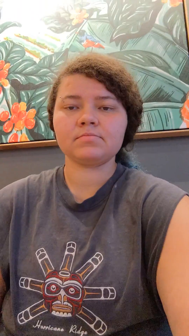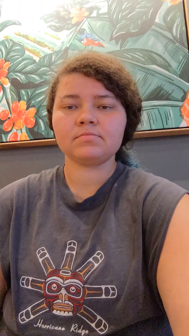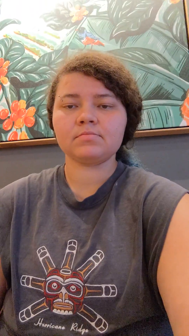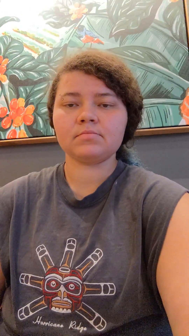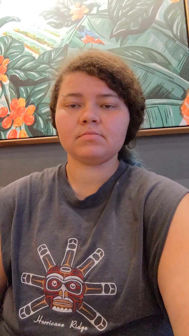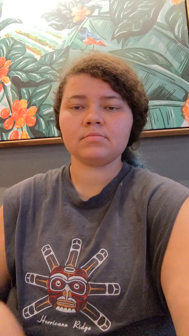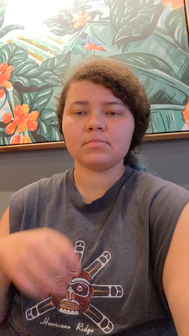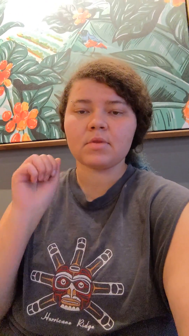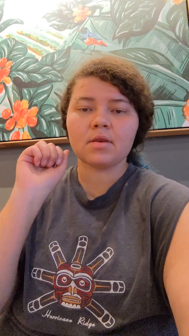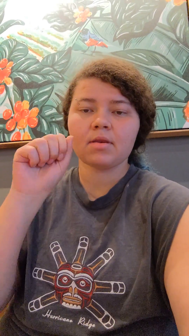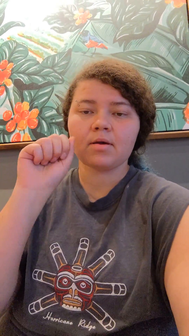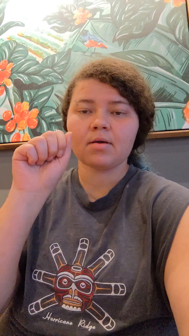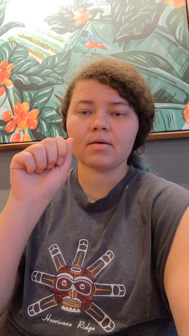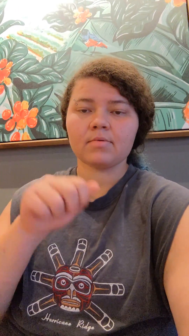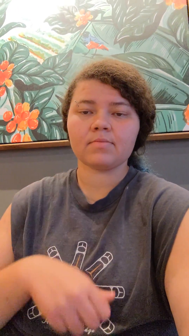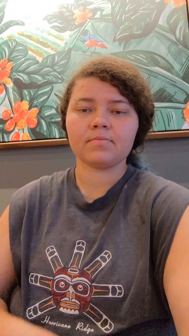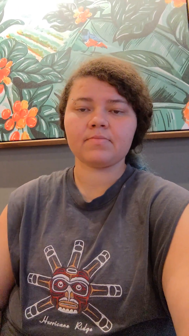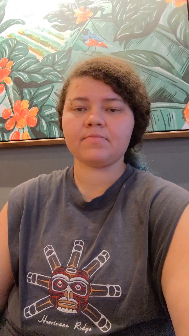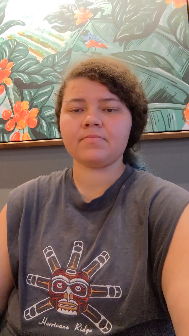knock